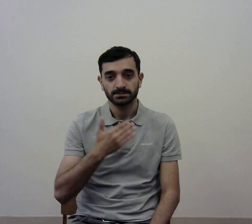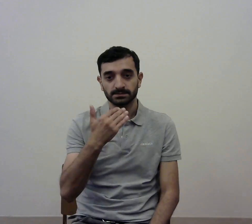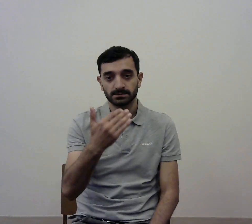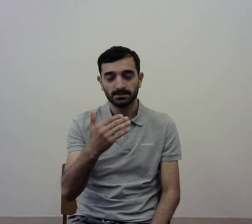siz